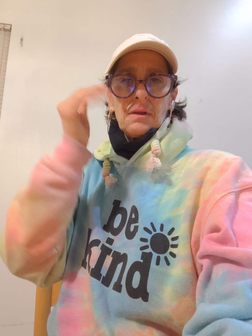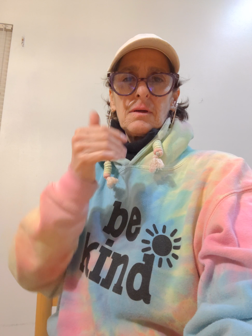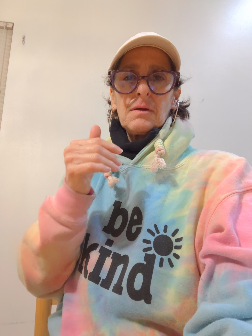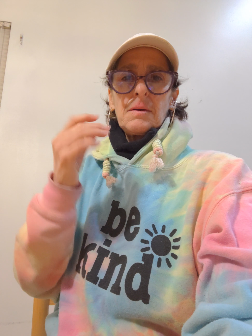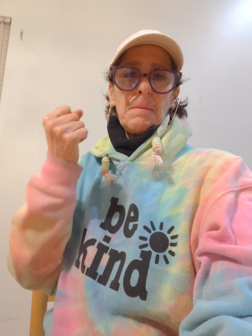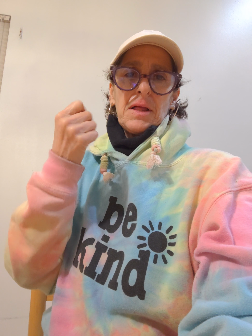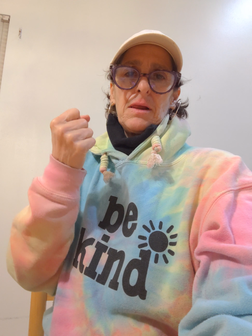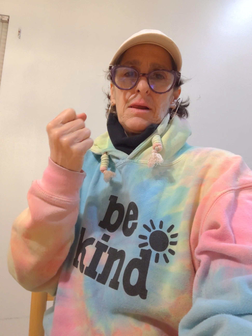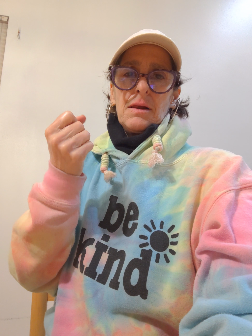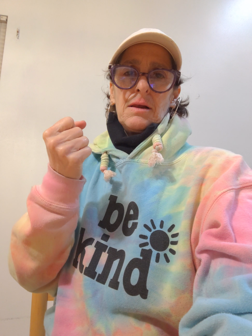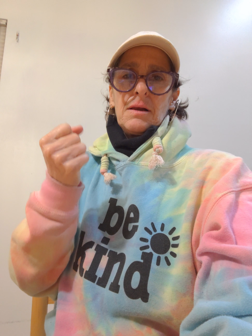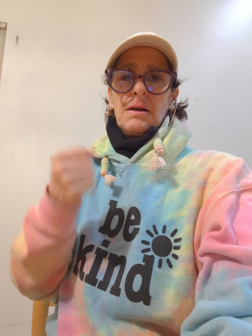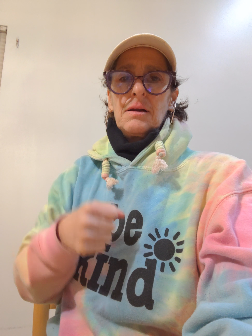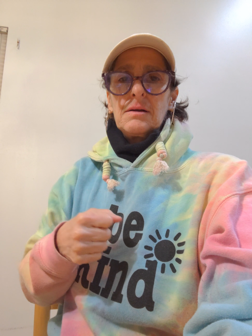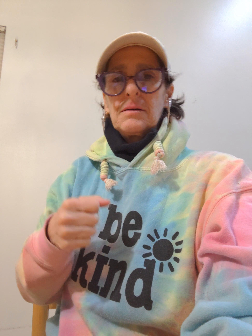milk